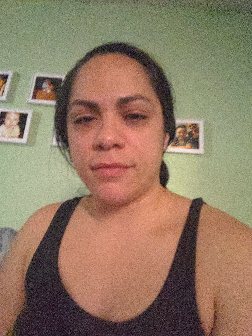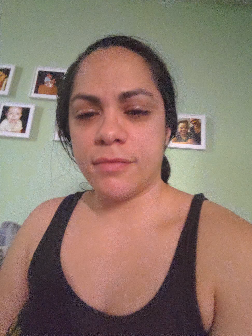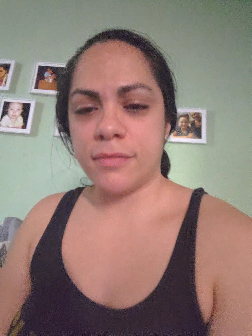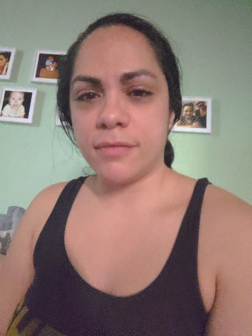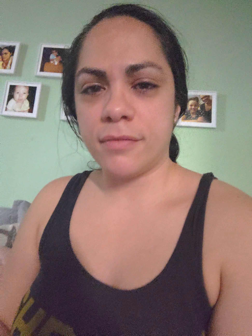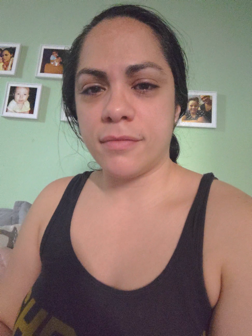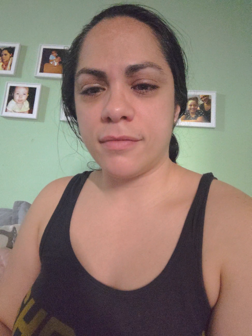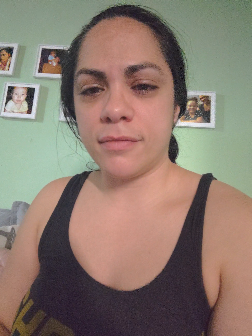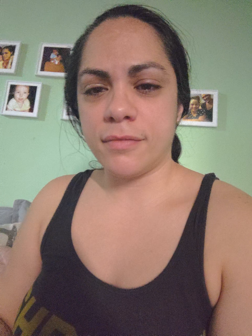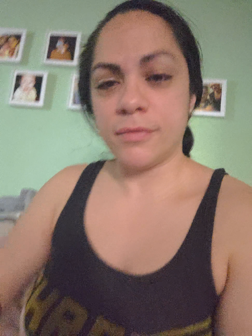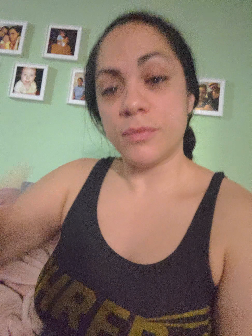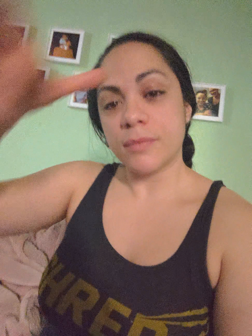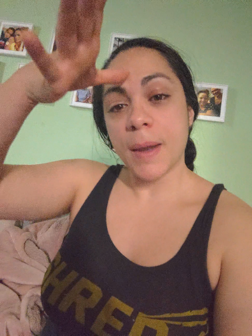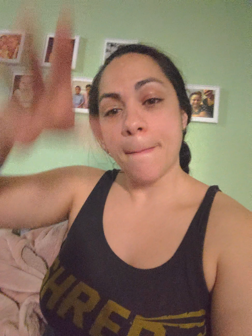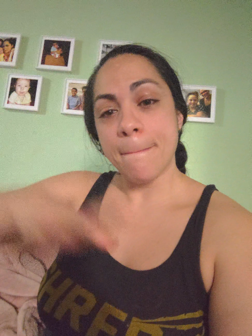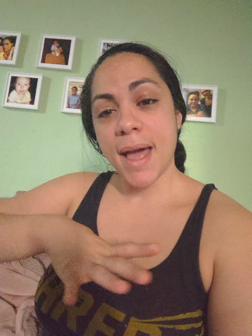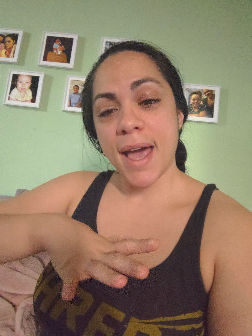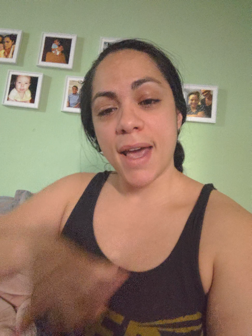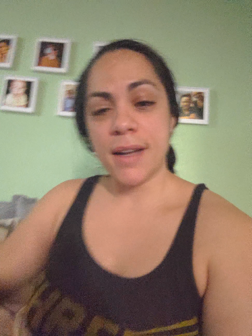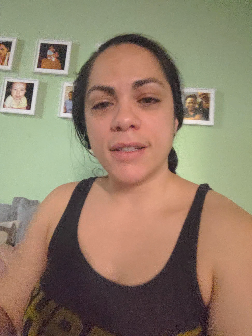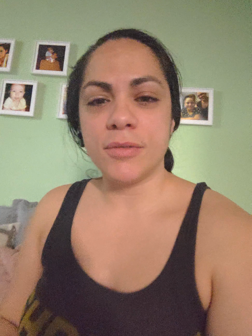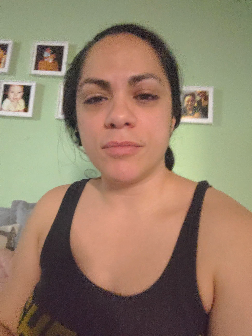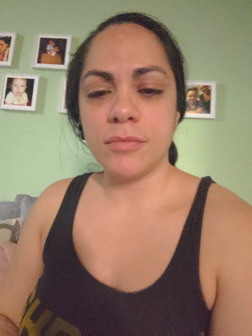man